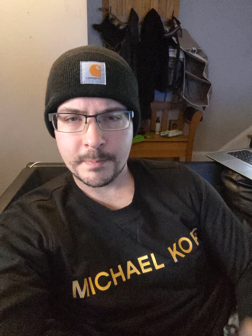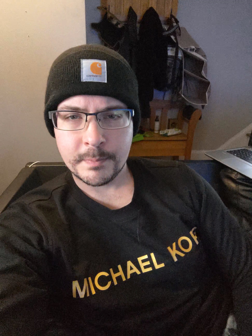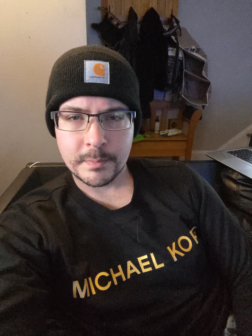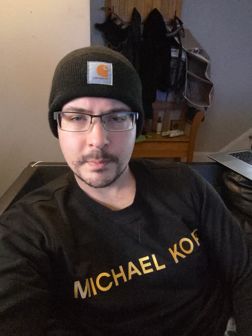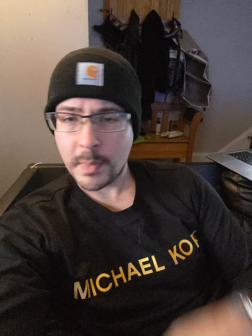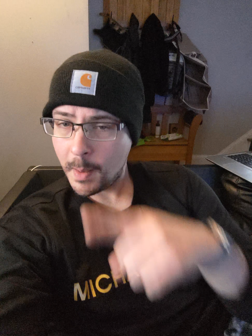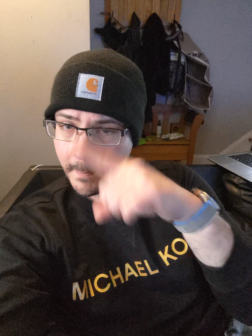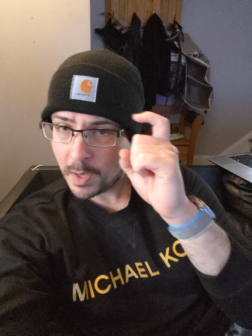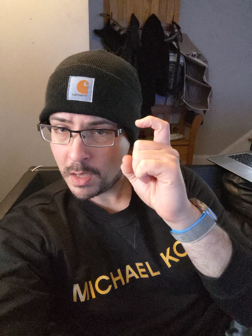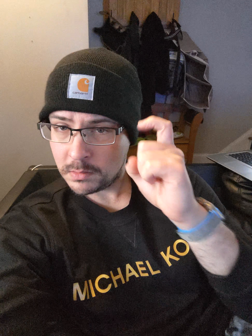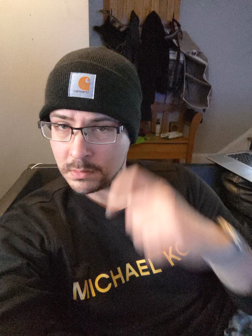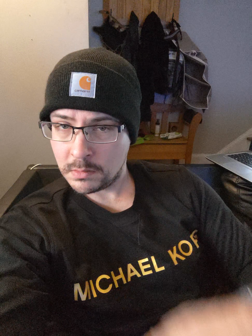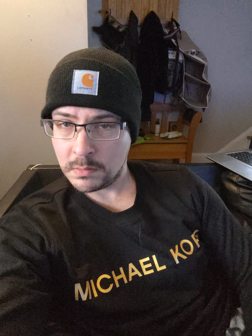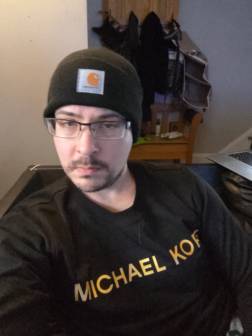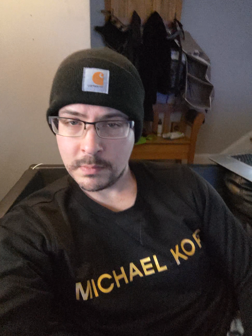because